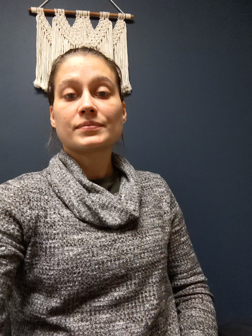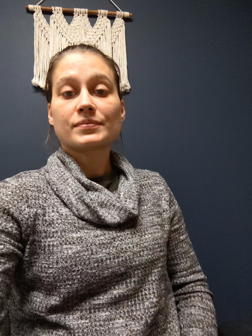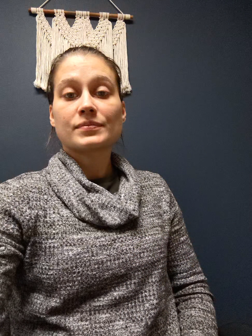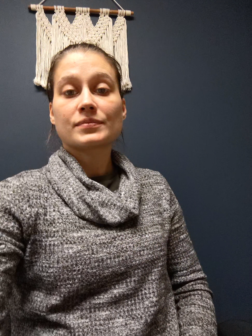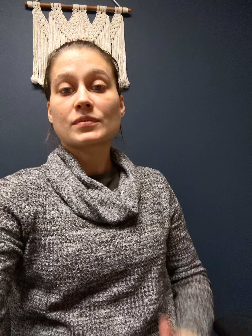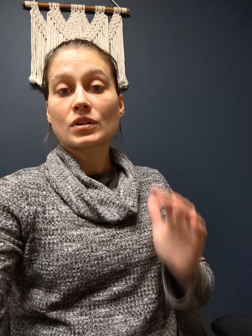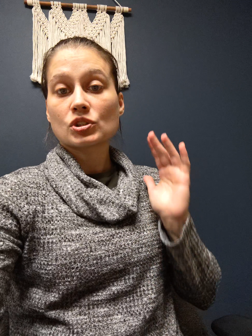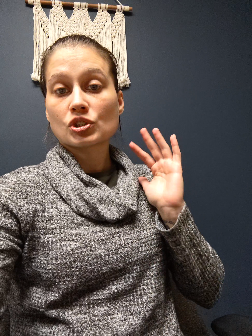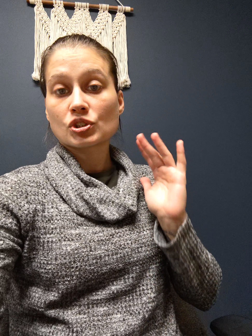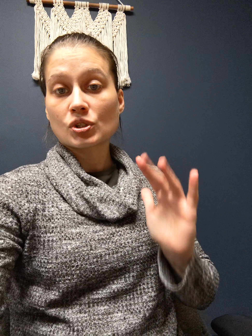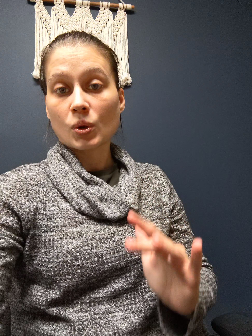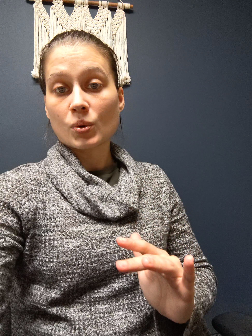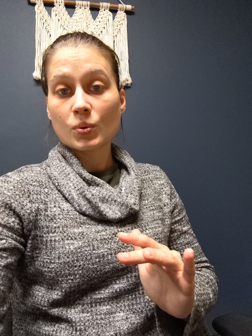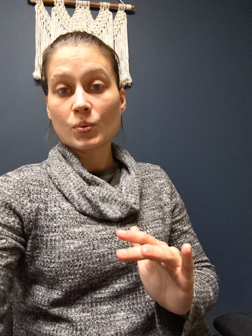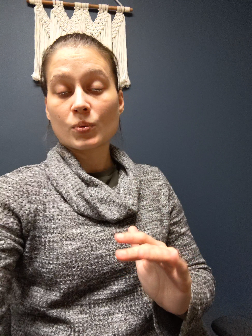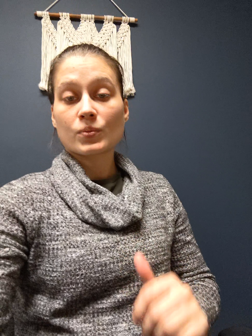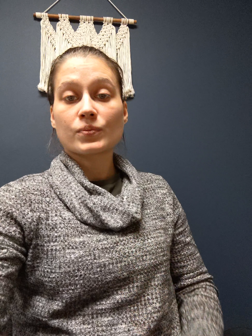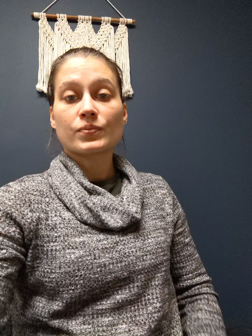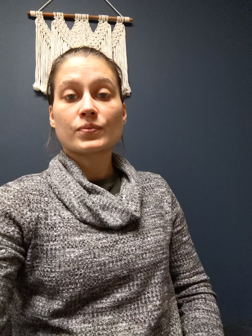snow